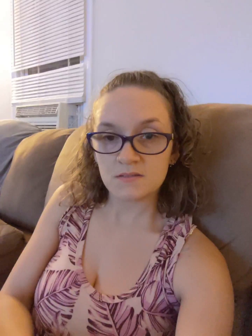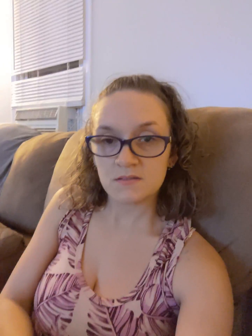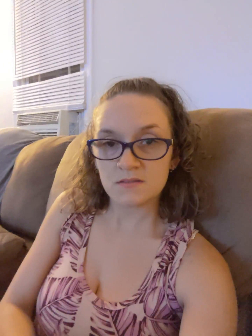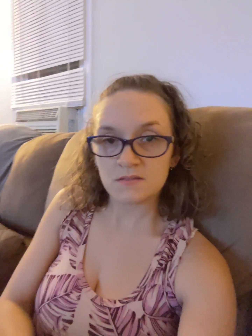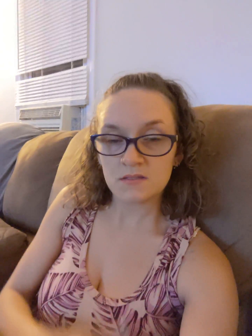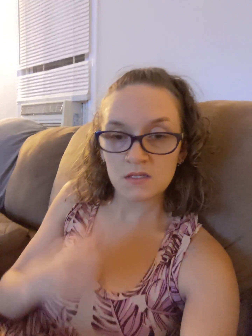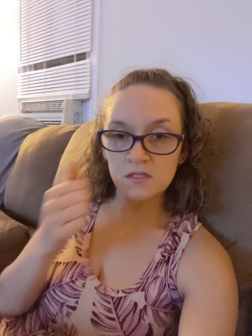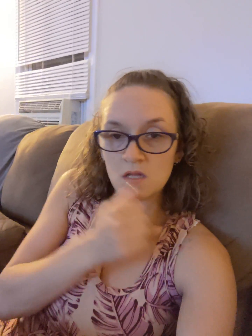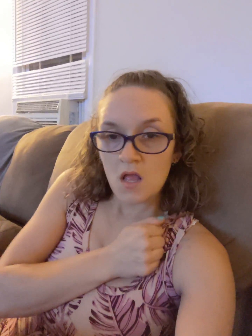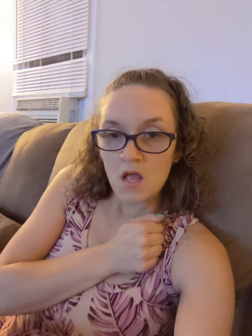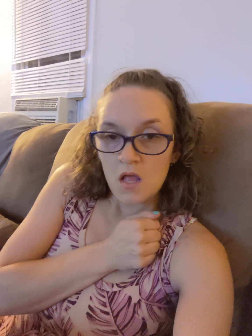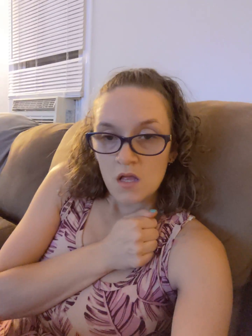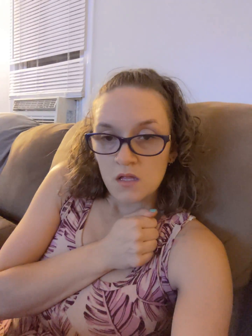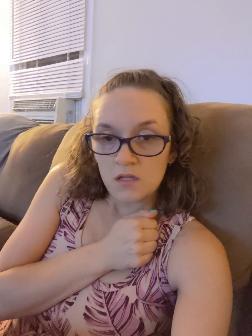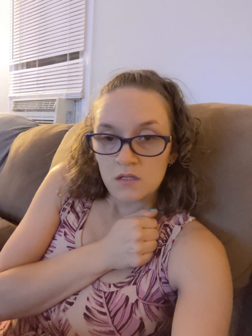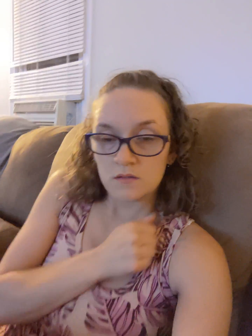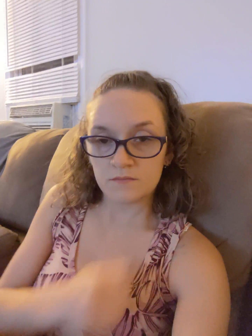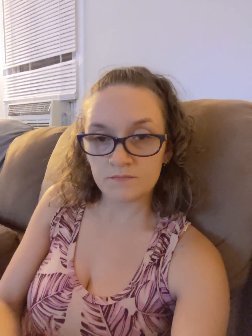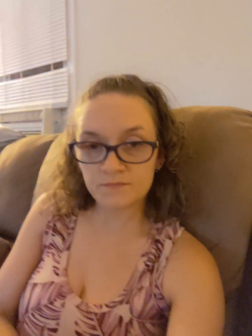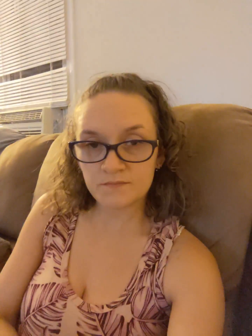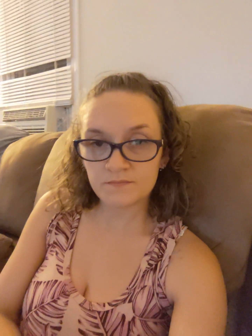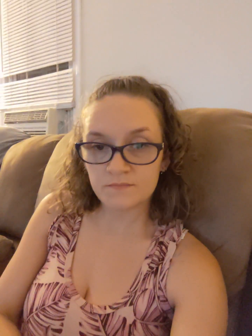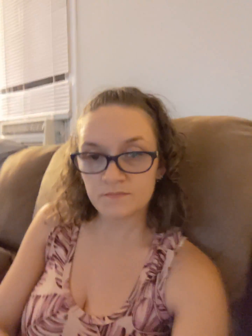hug